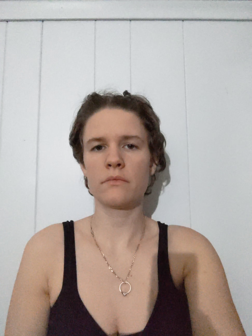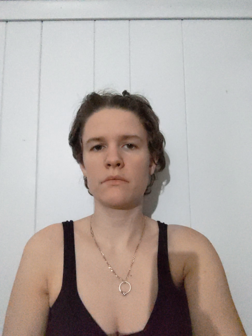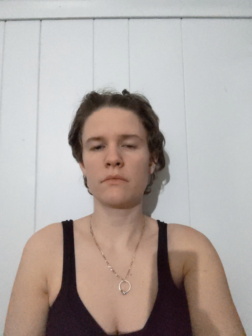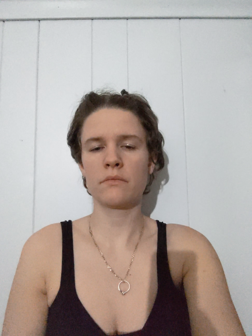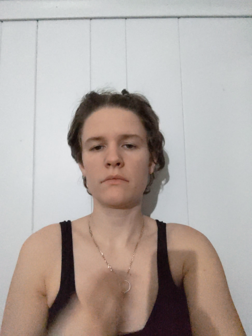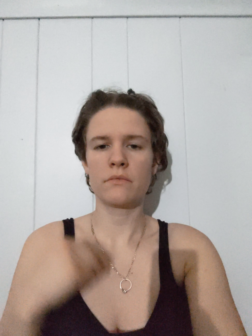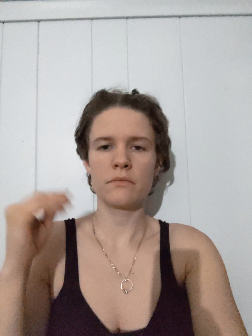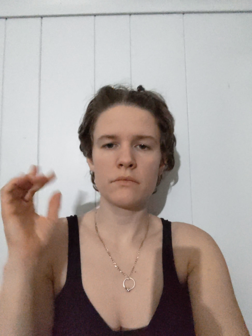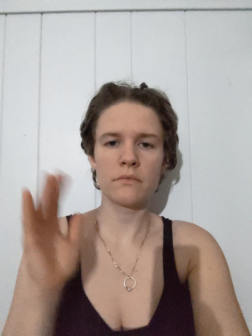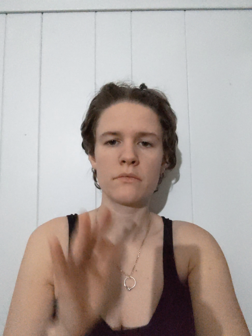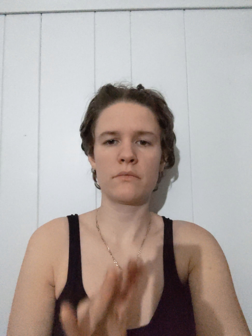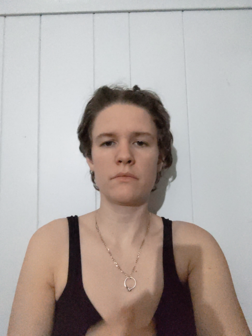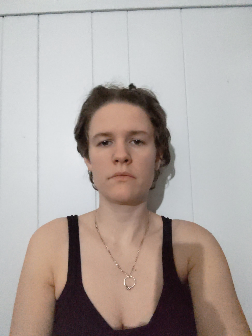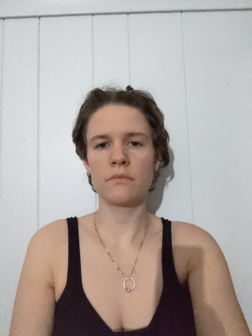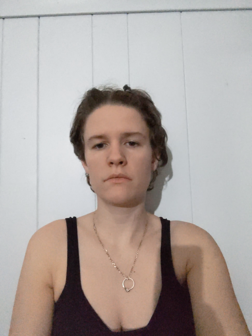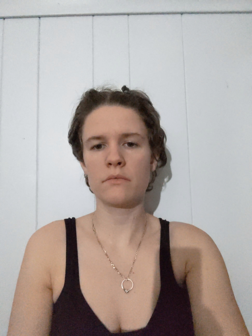snow